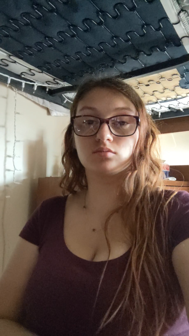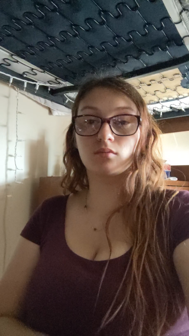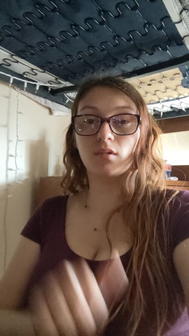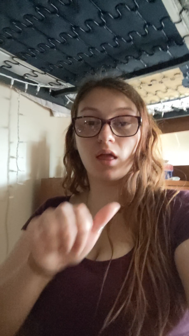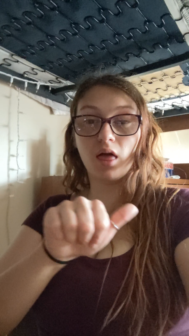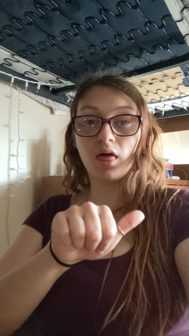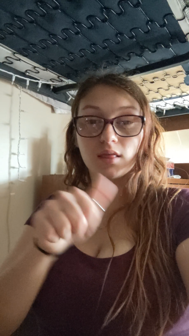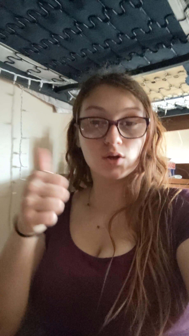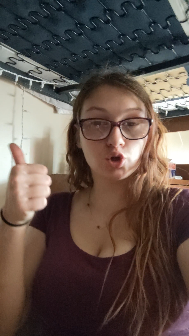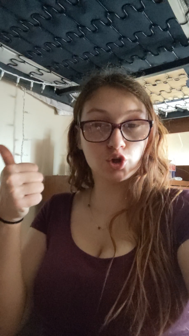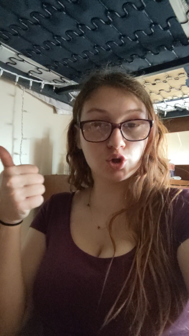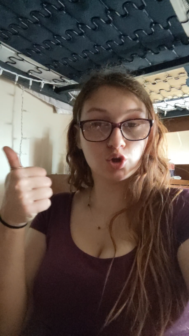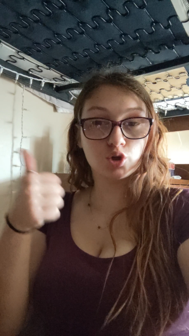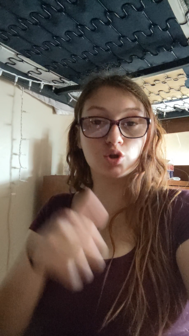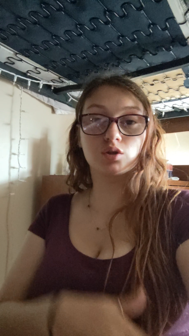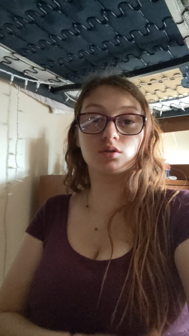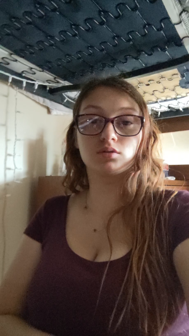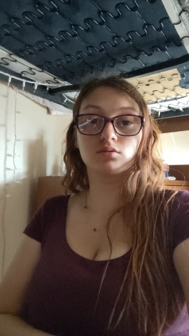other